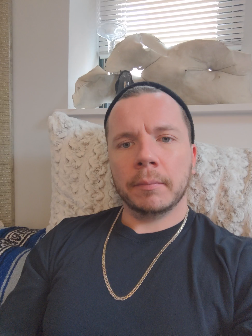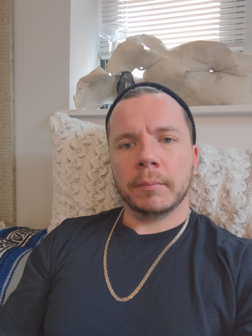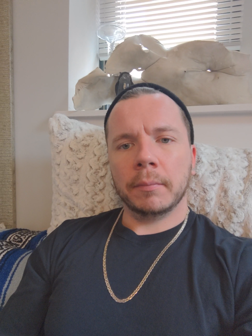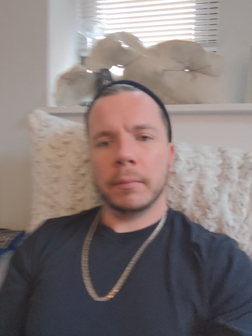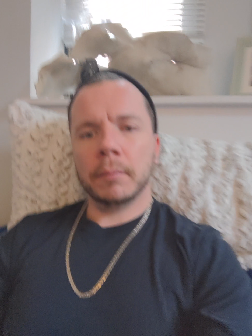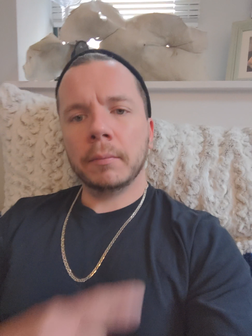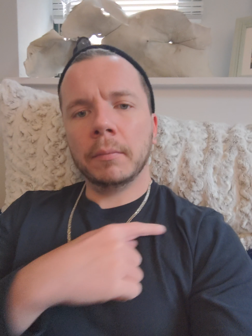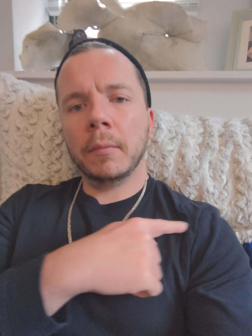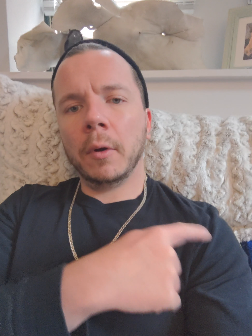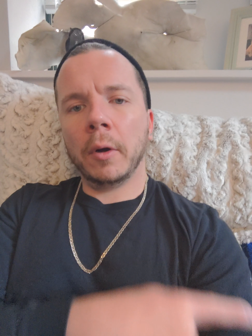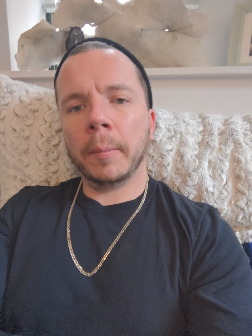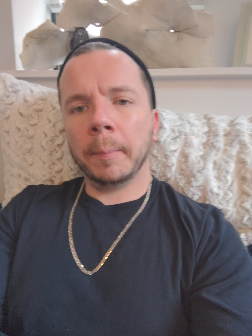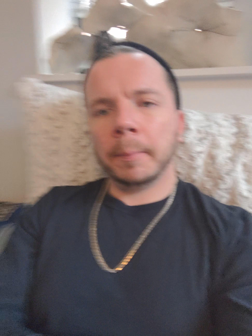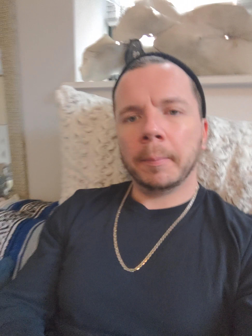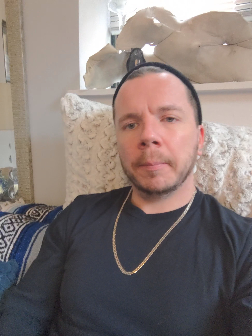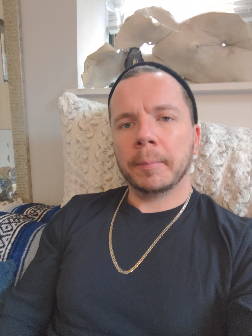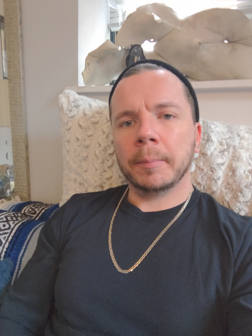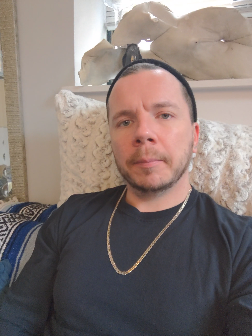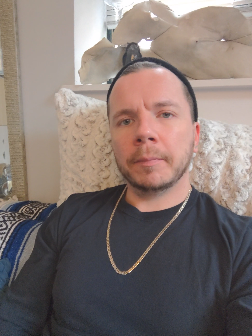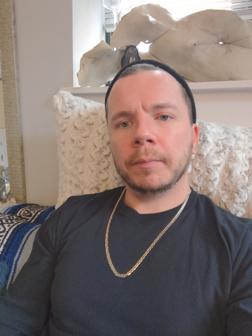arm